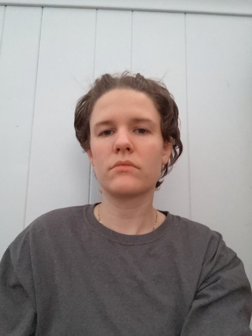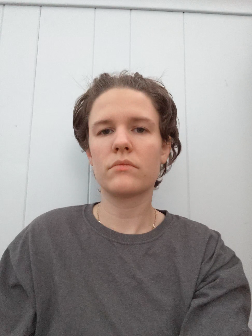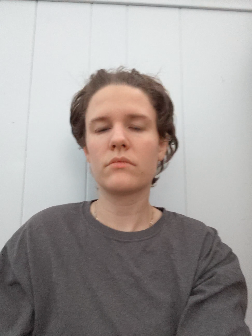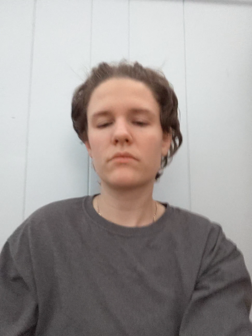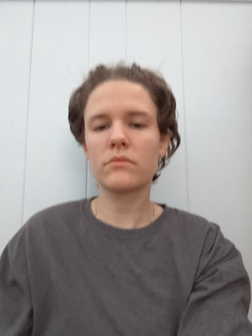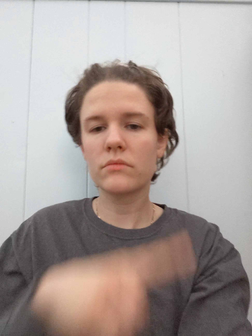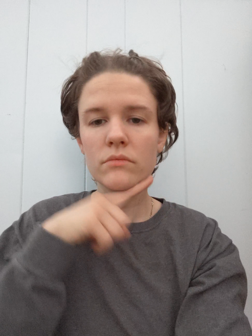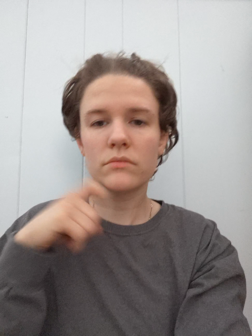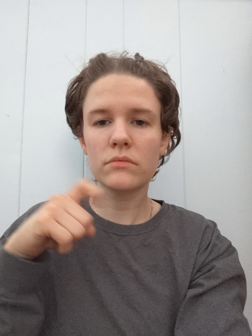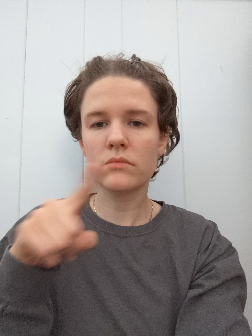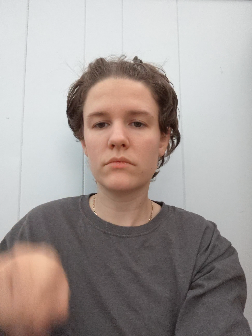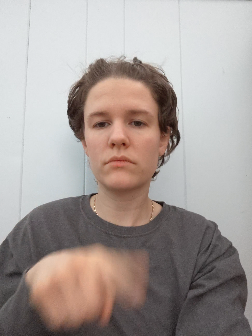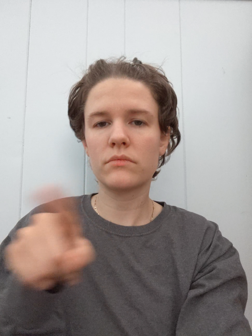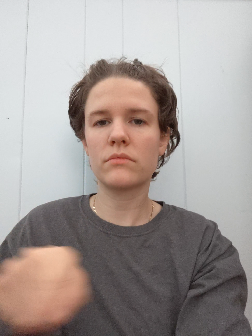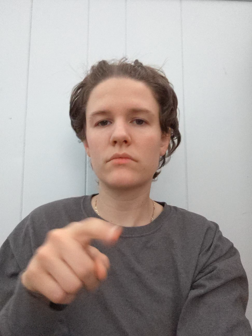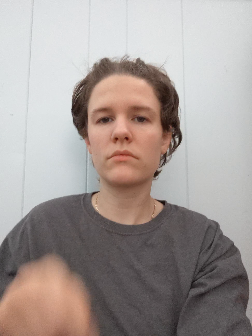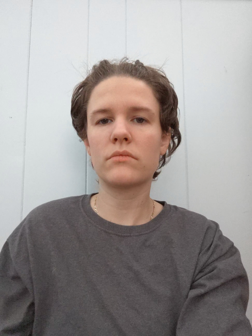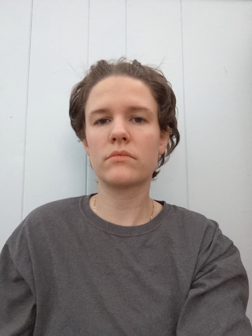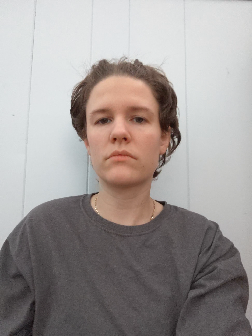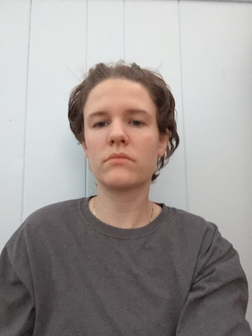dryer